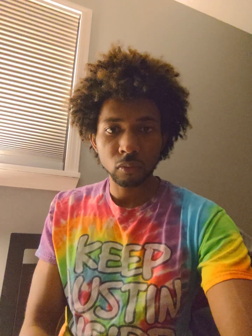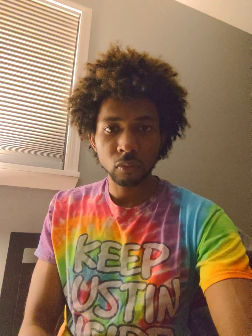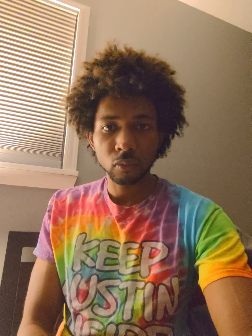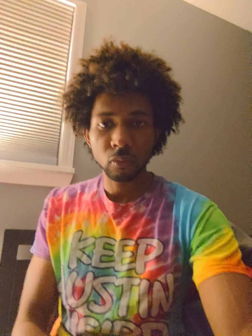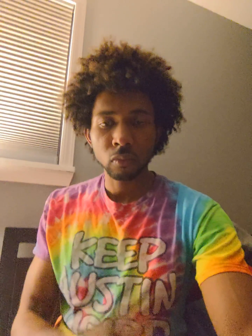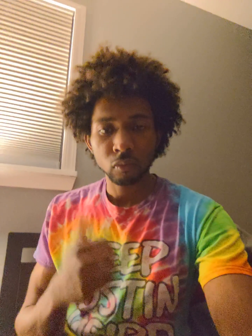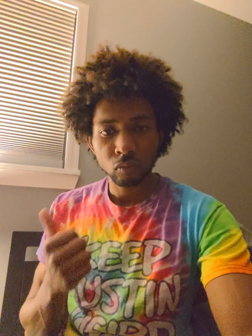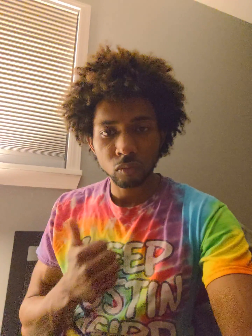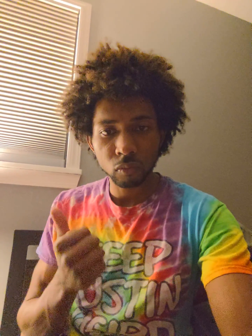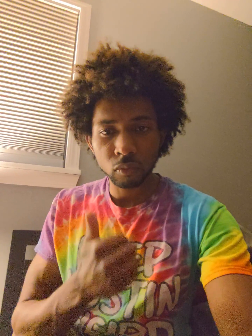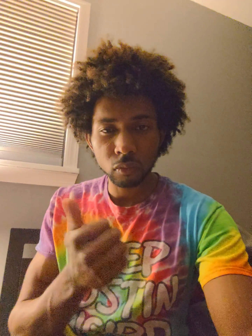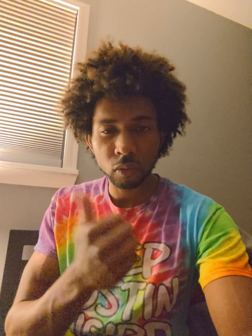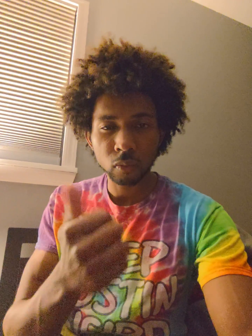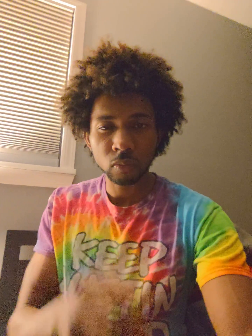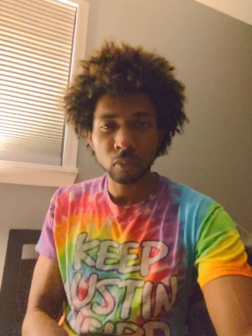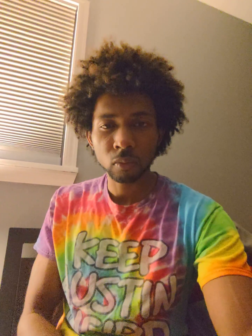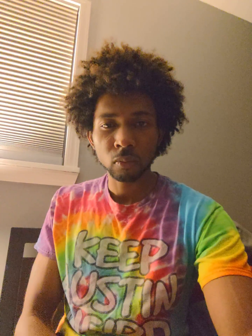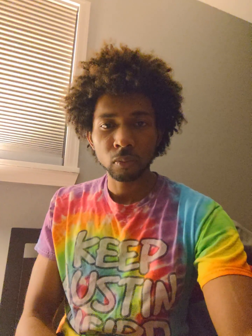chase